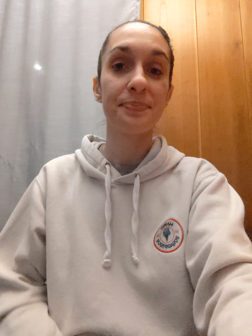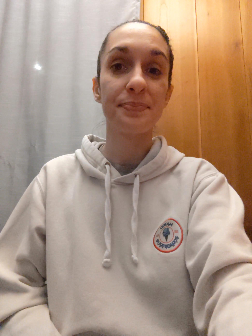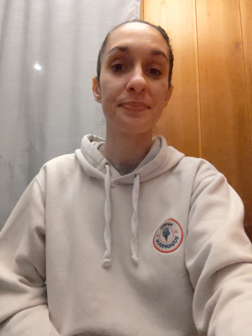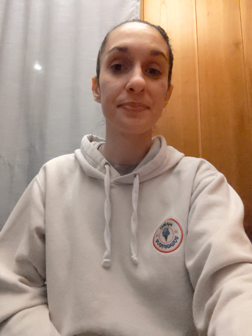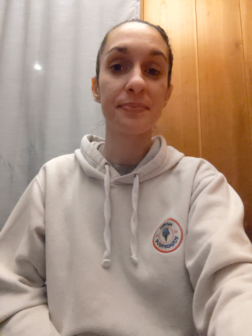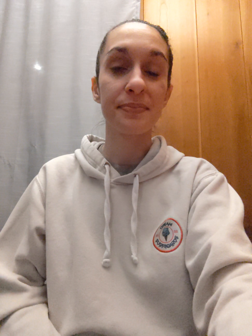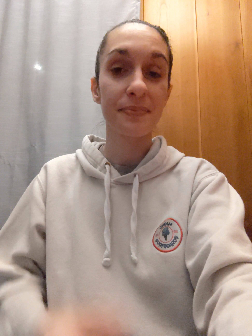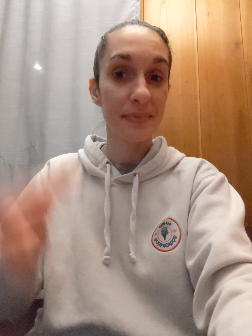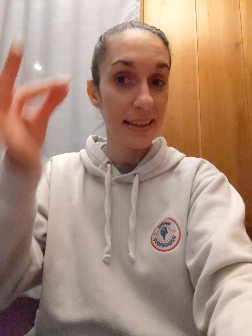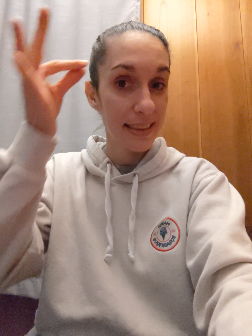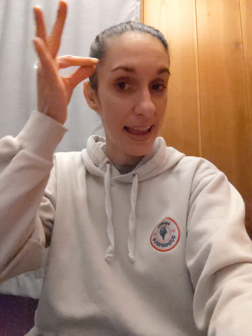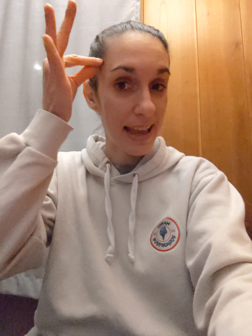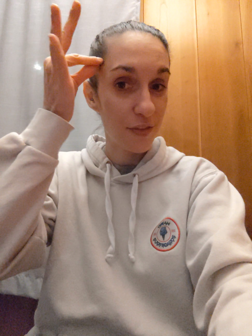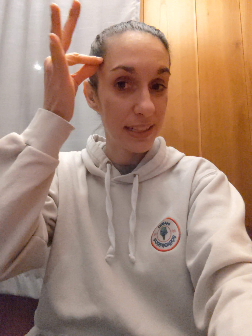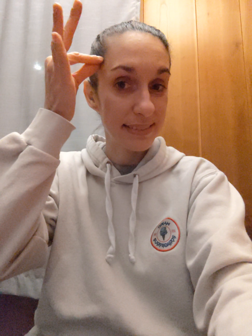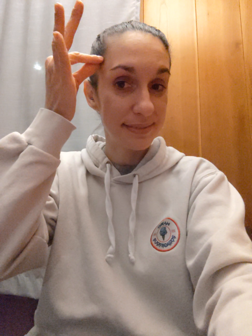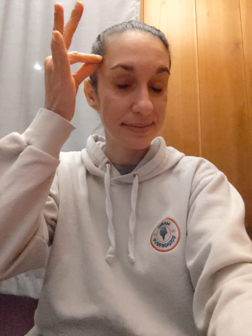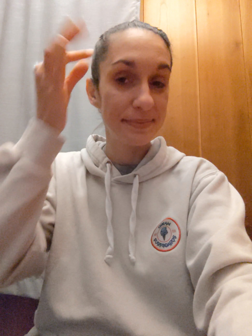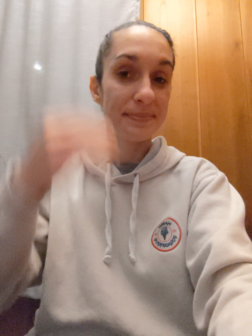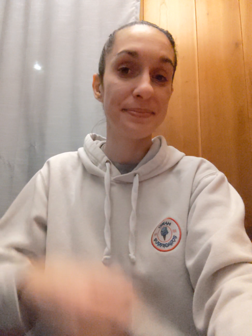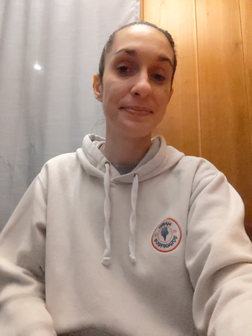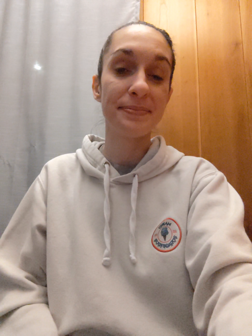hair